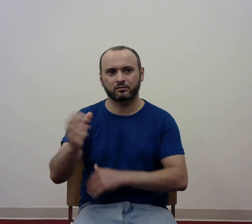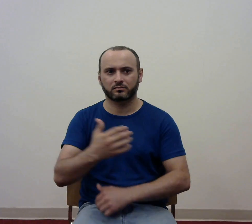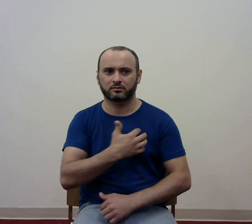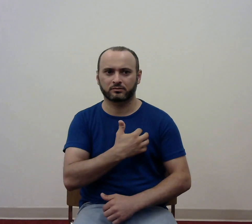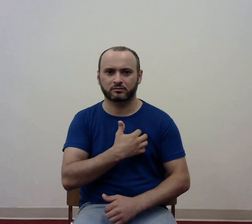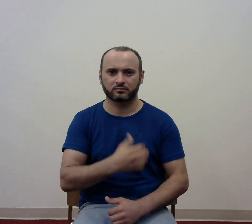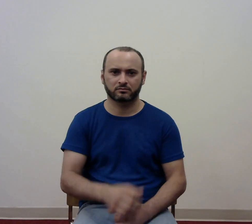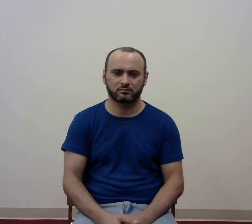istəmək